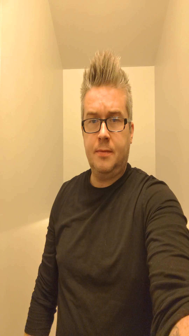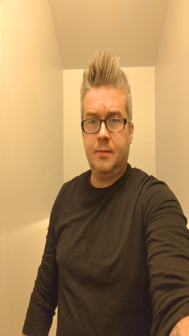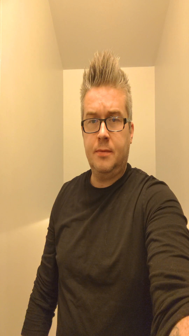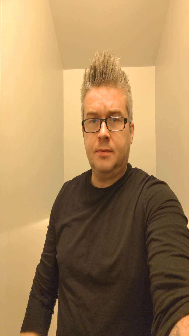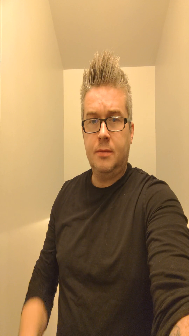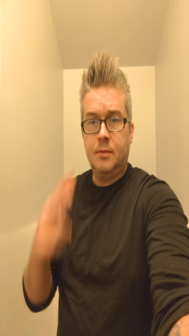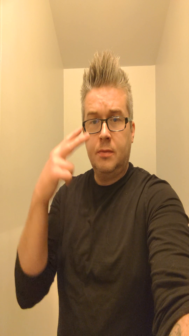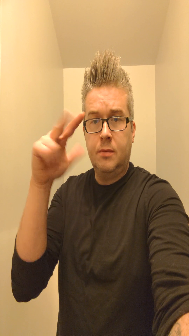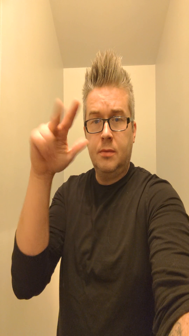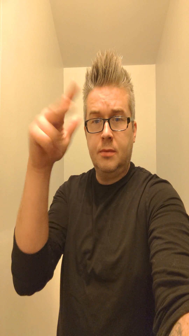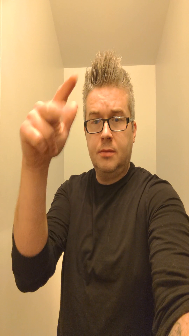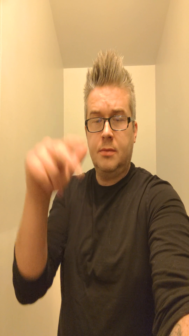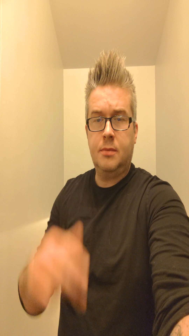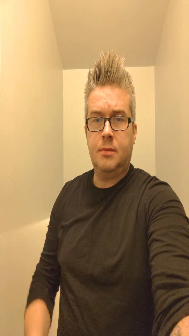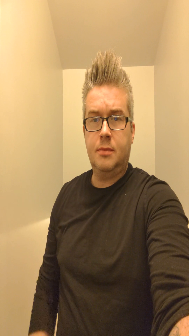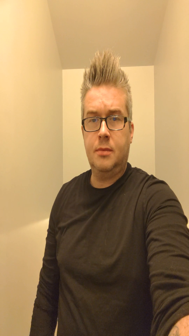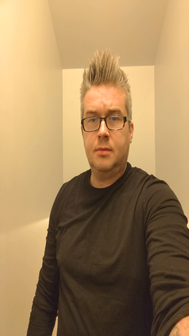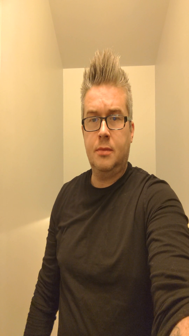helicopter